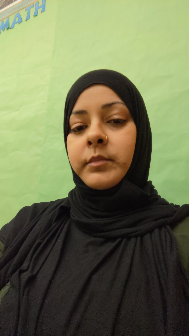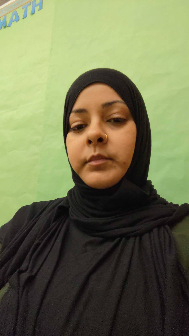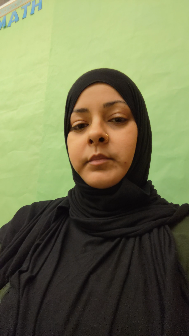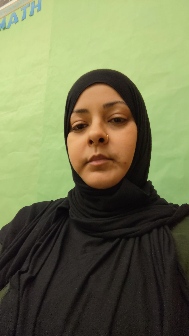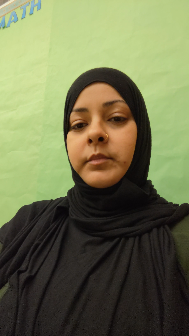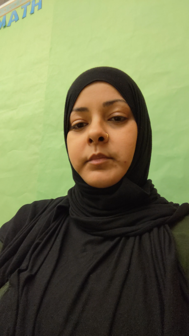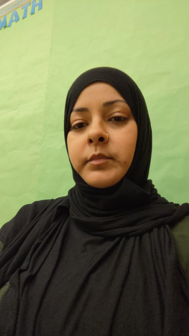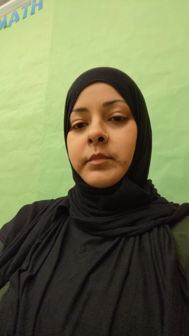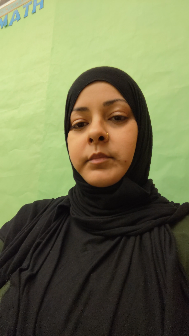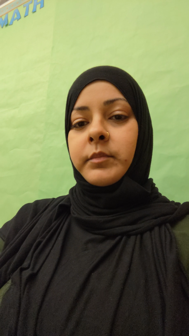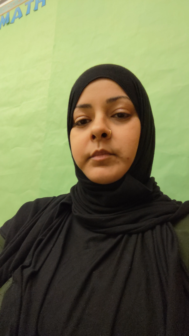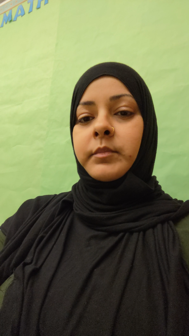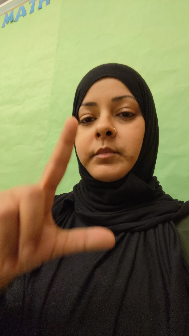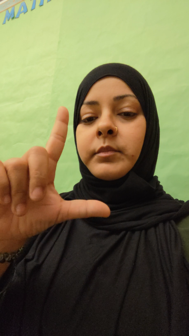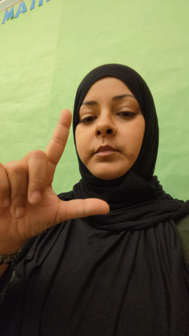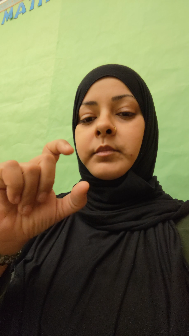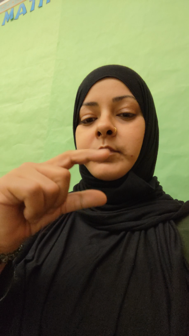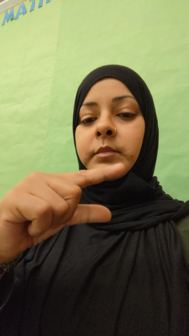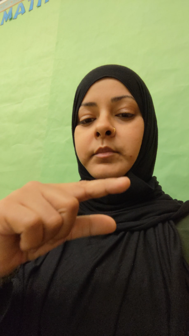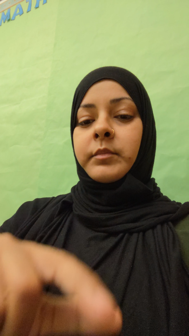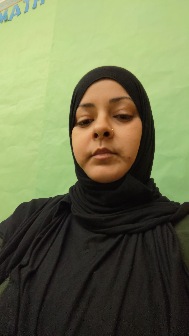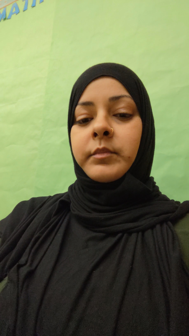leg